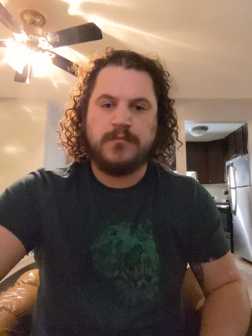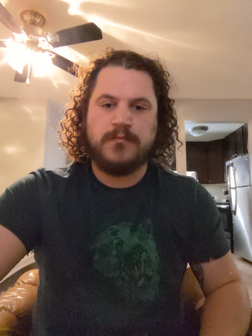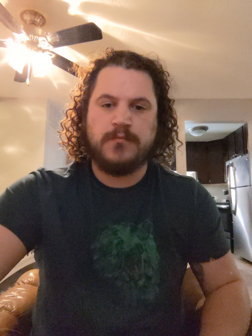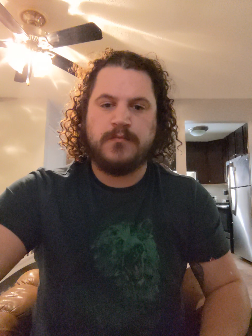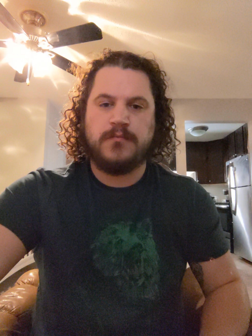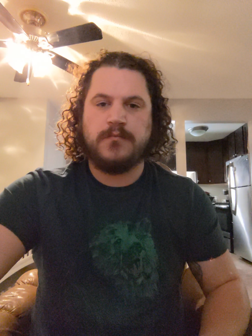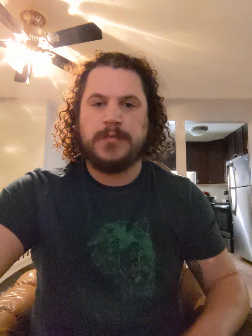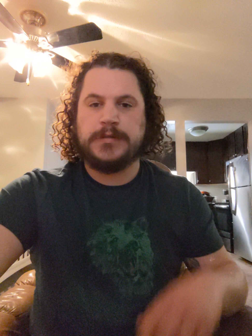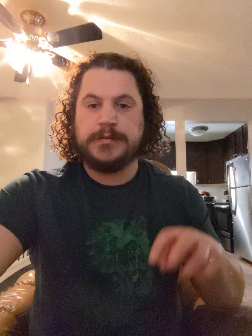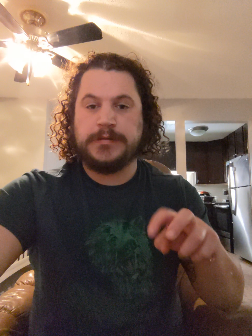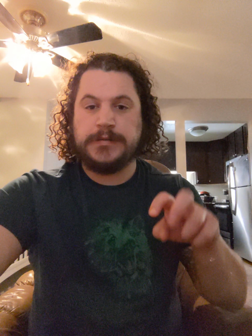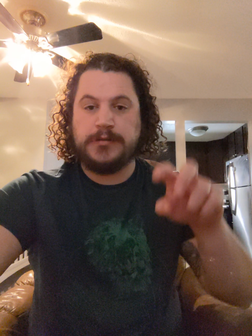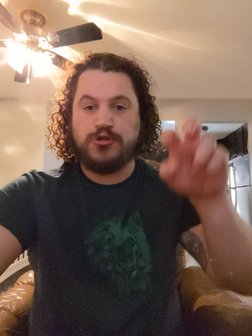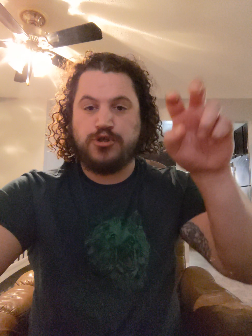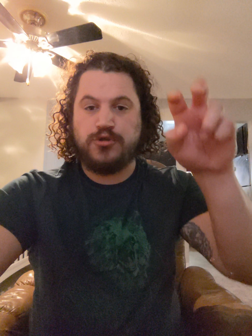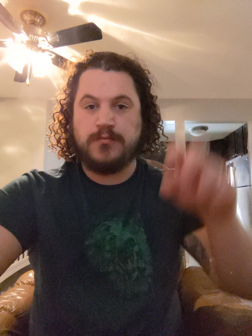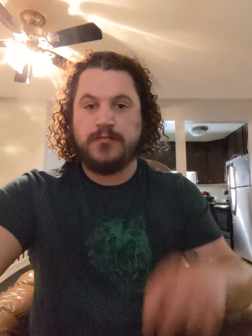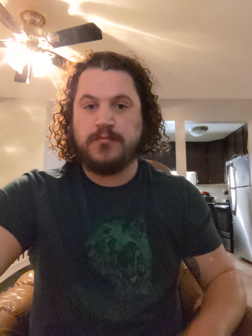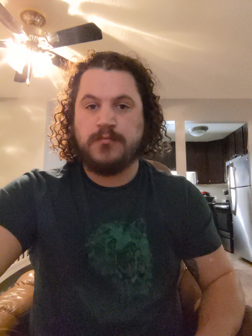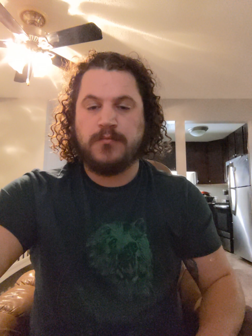stairs